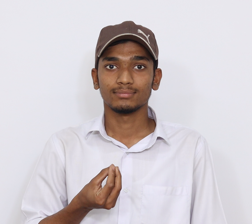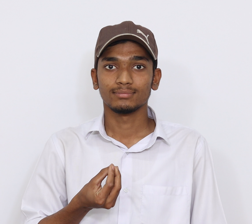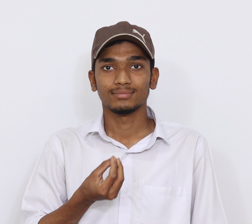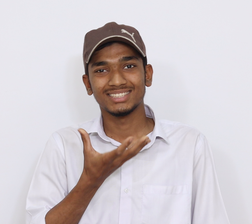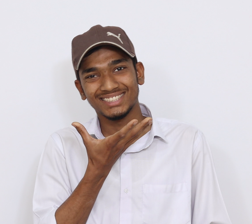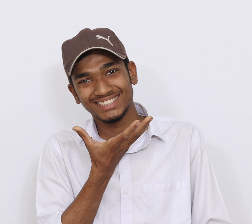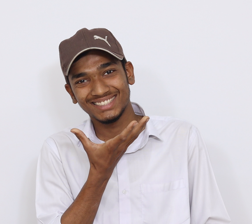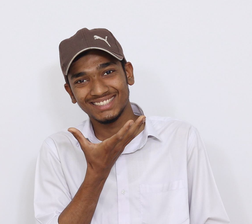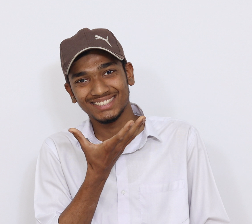glad